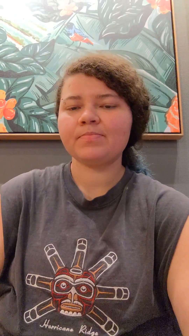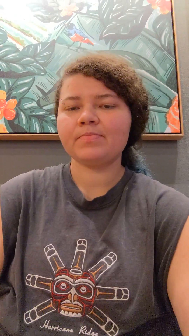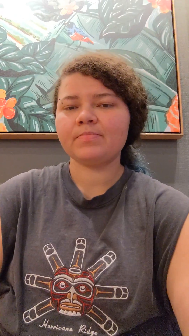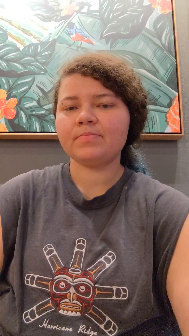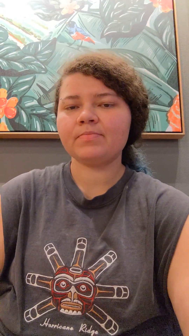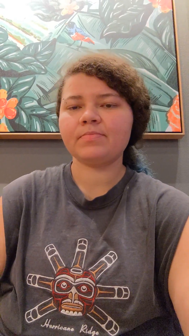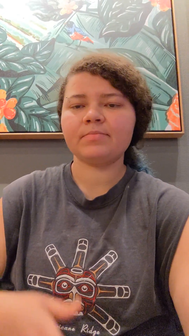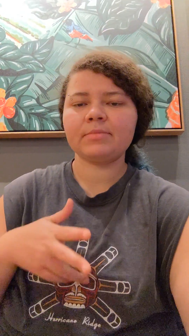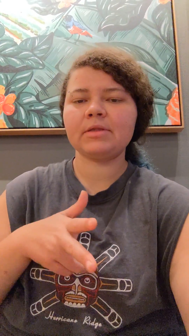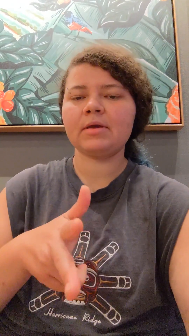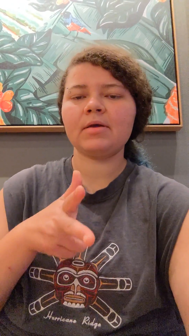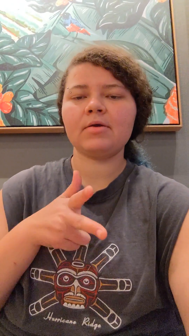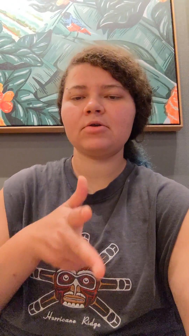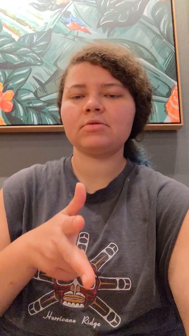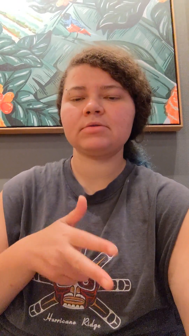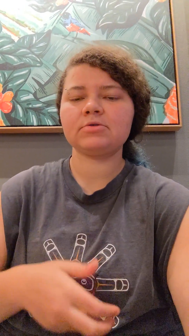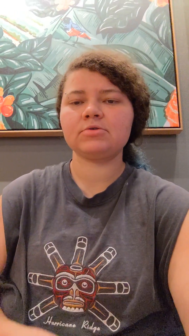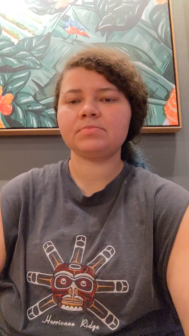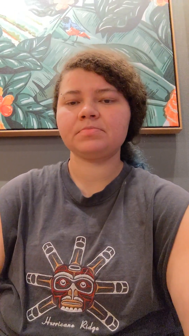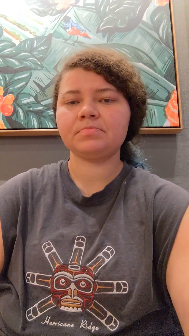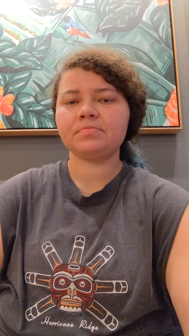garage